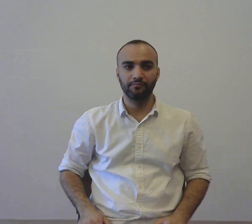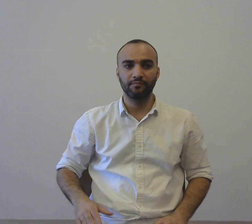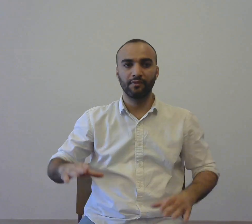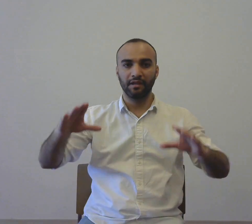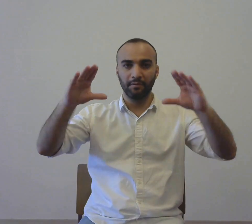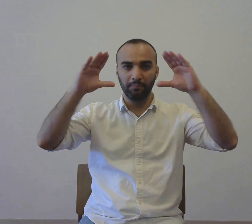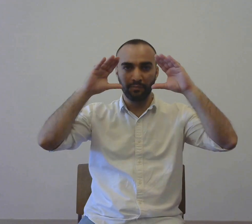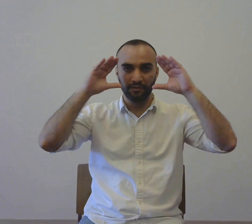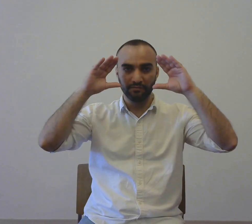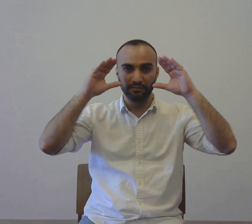mən